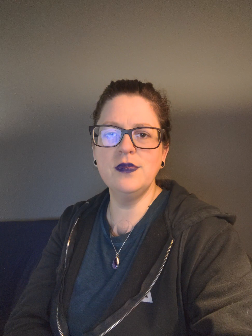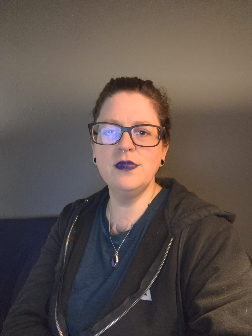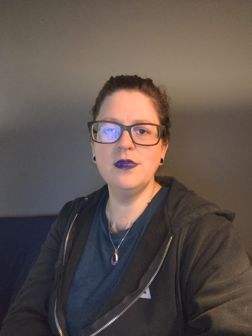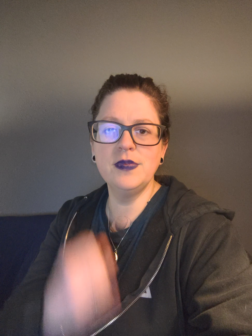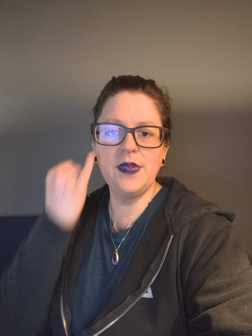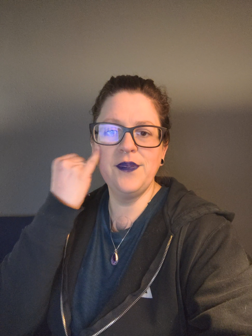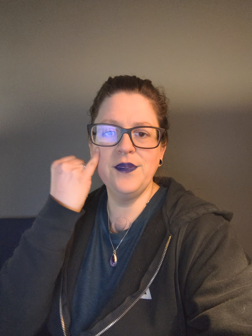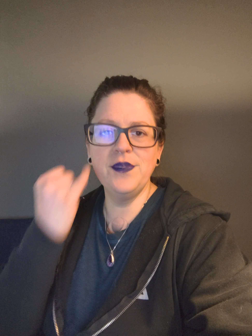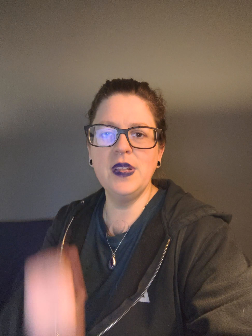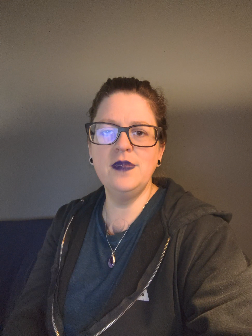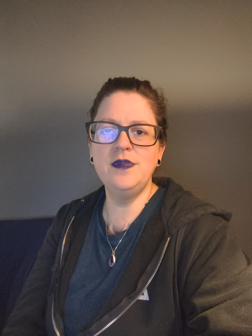if